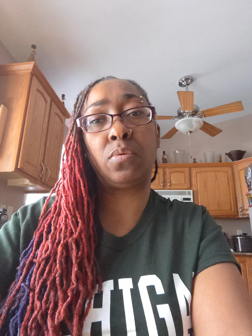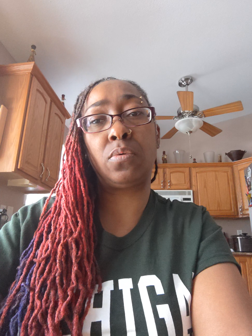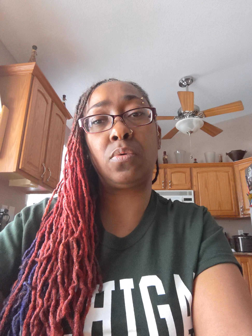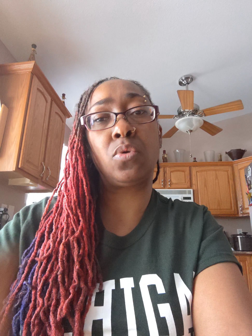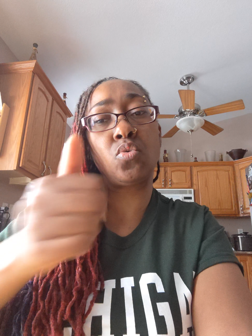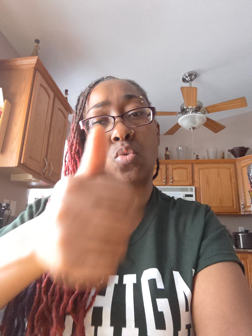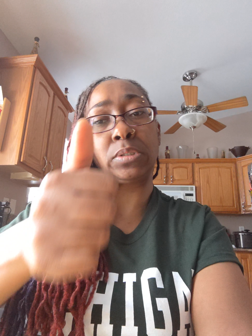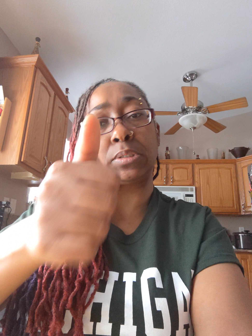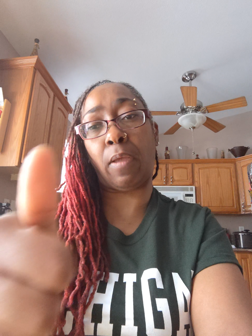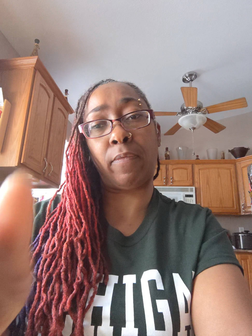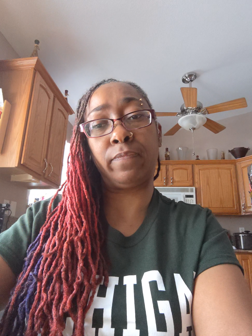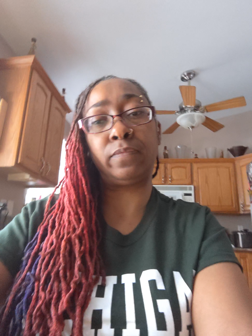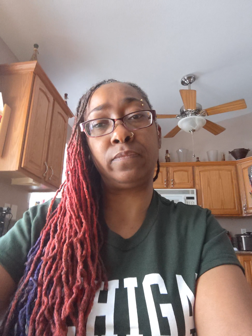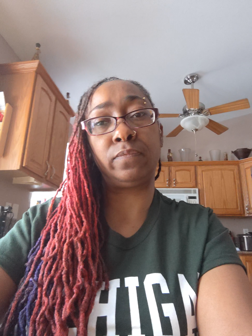yourself